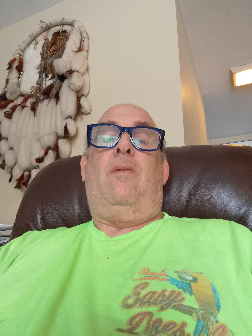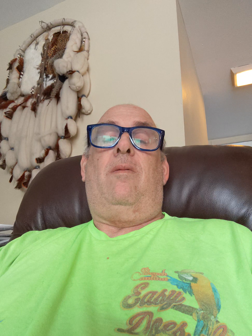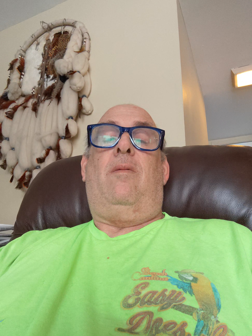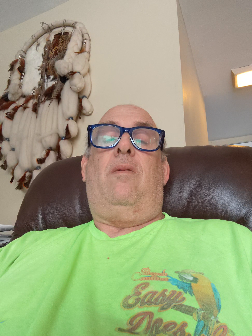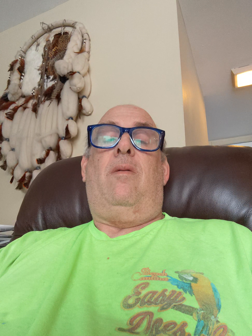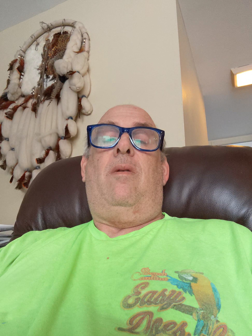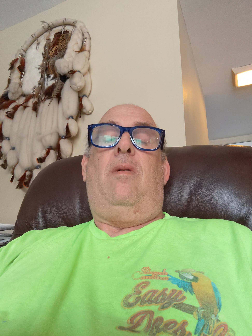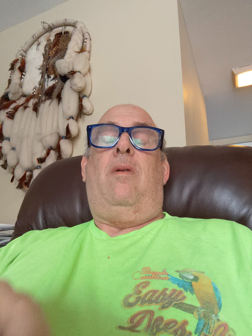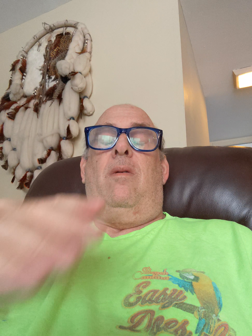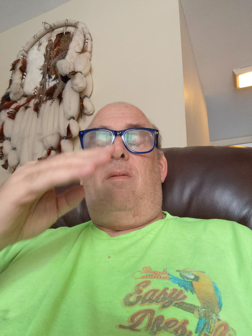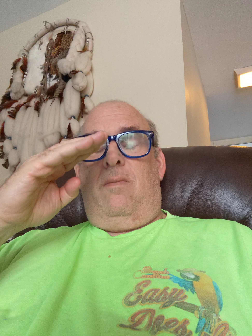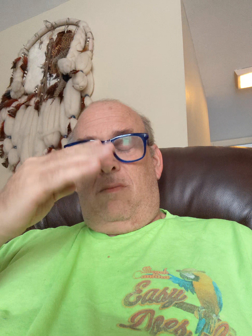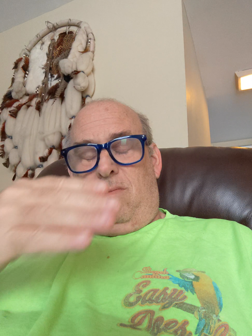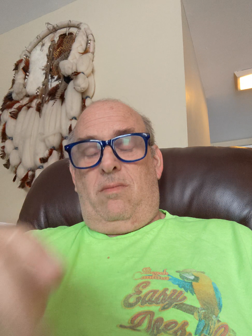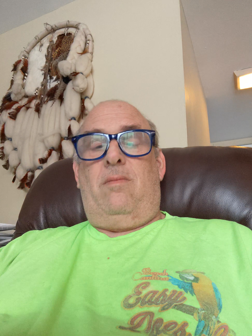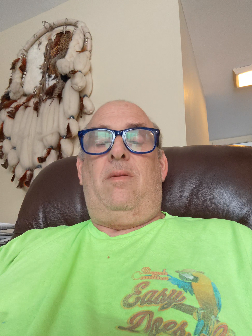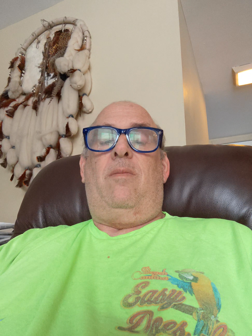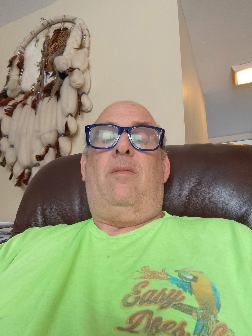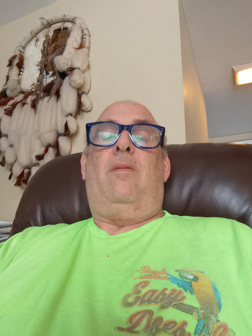sleepy